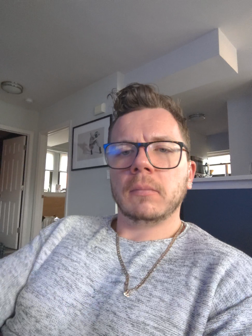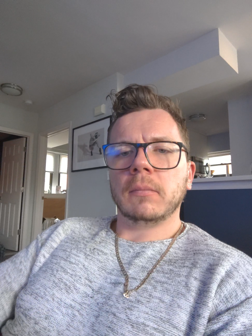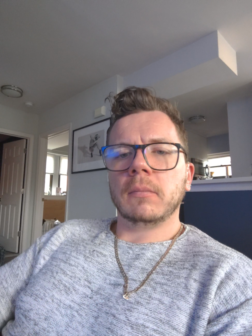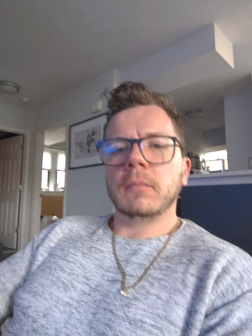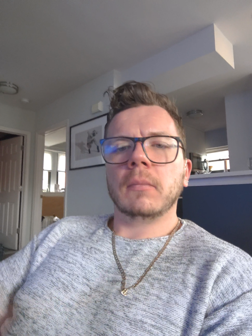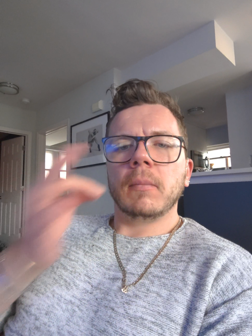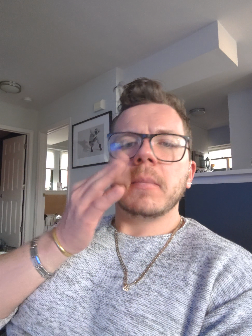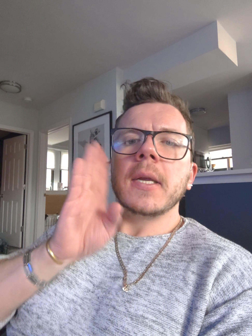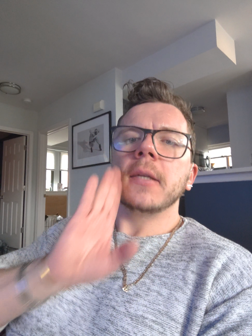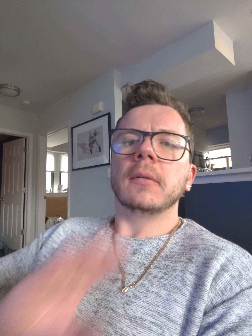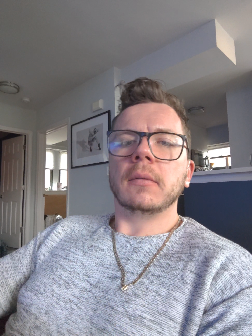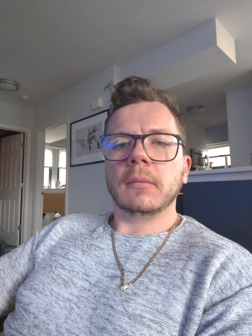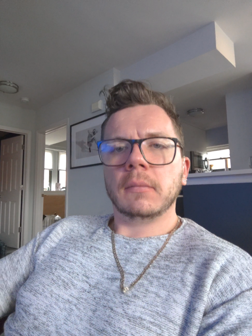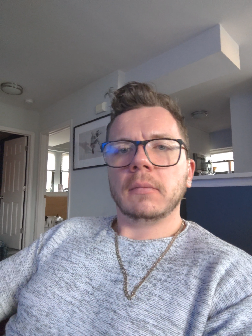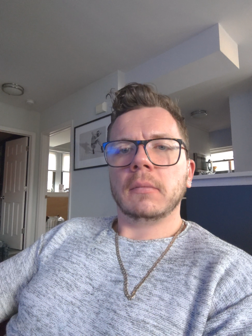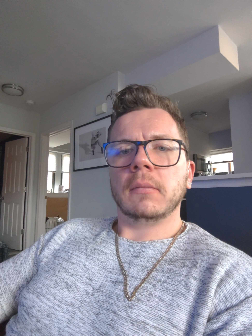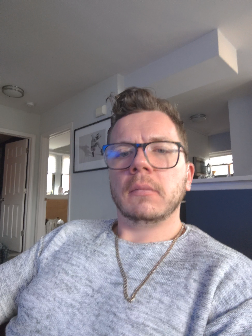bee